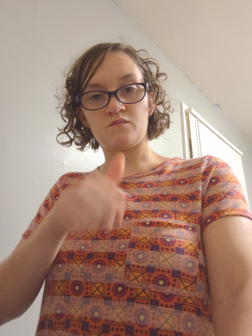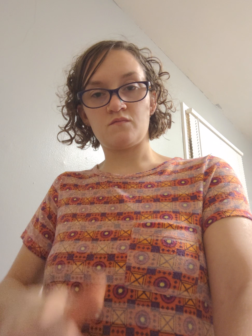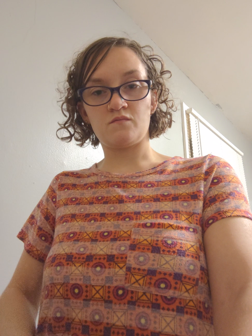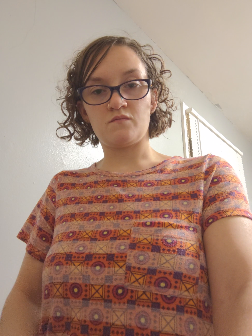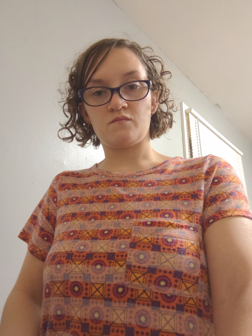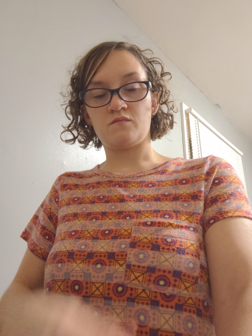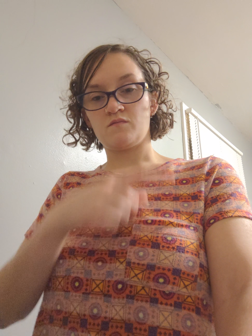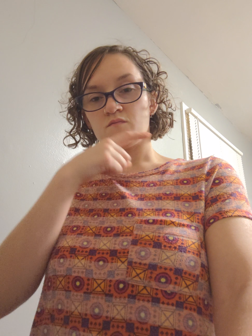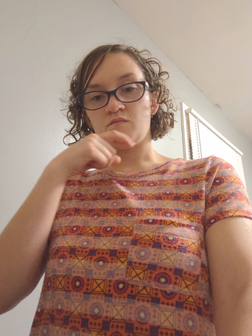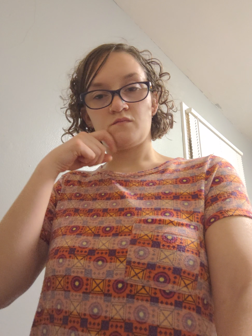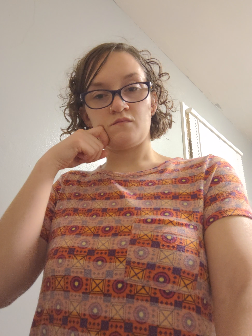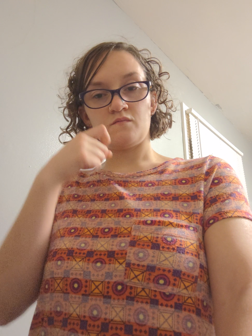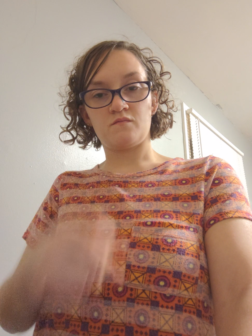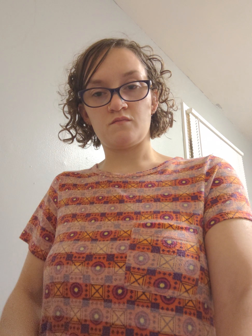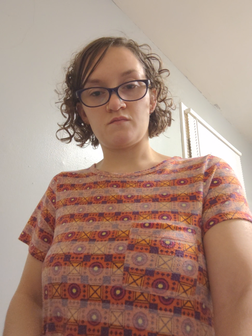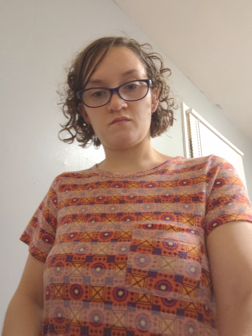dry